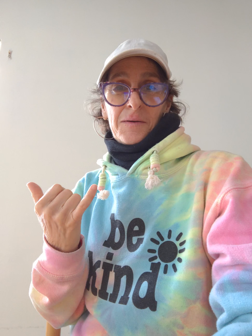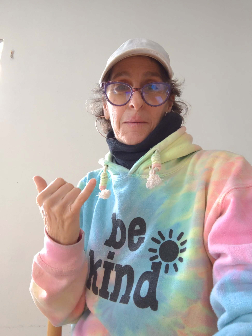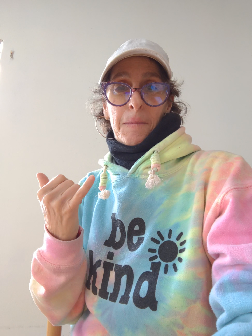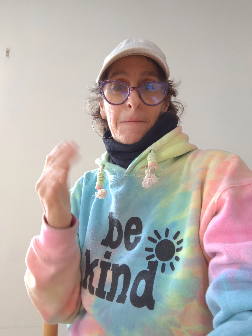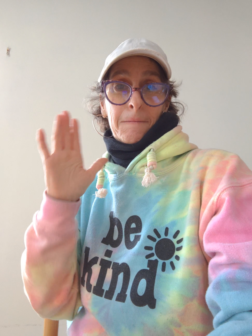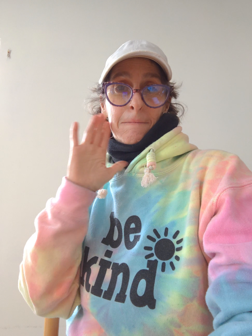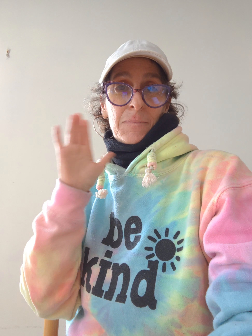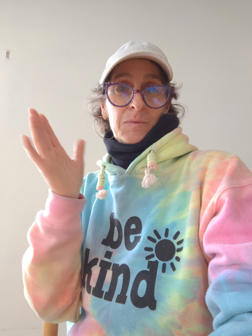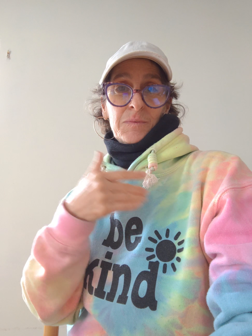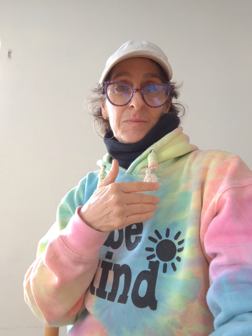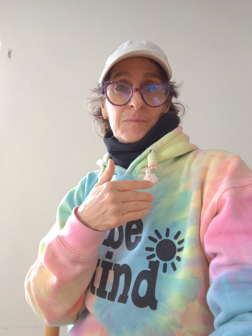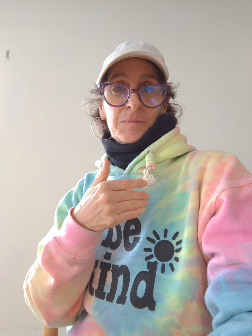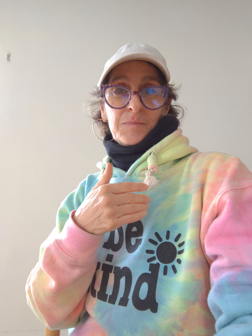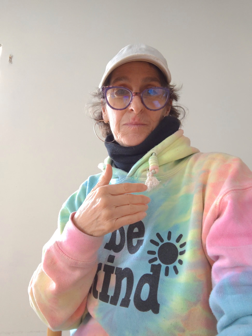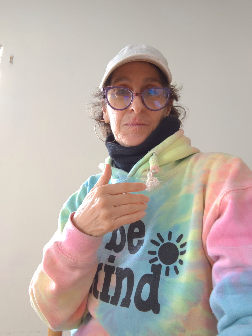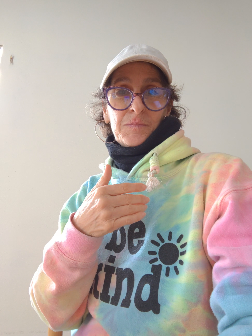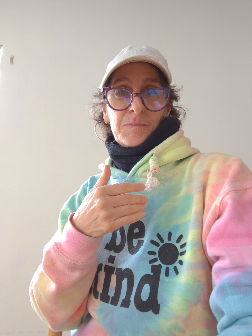bedroom